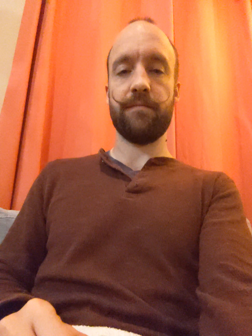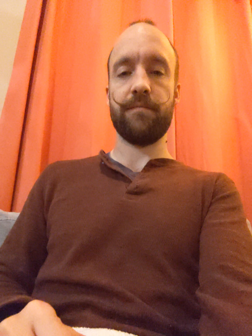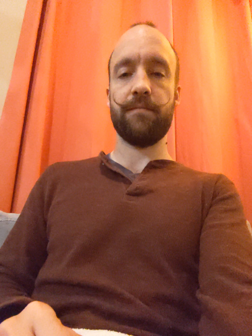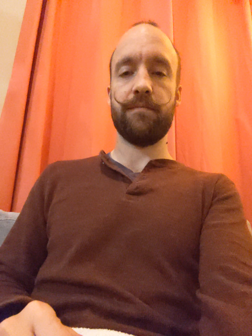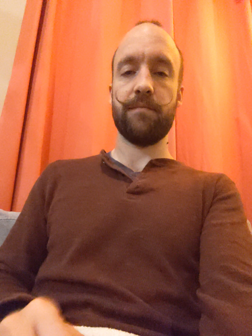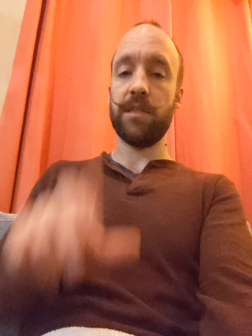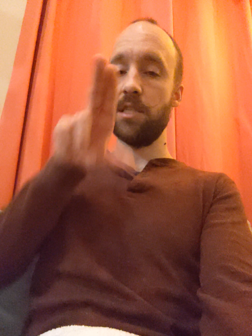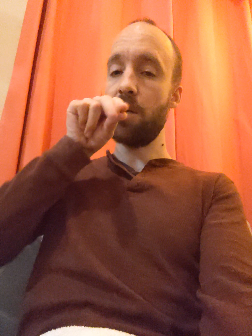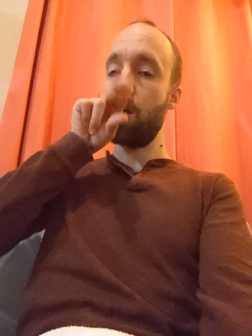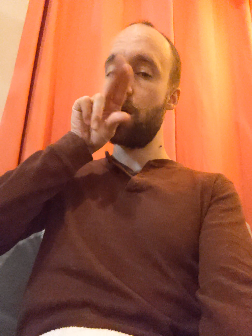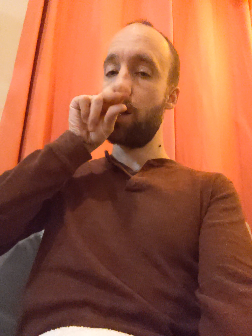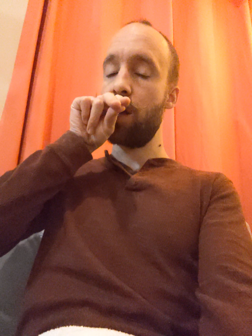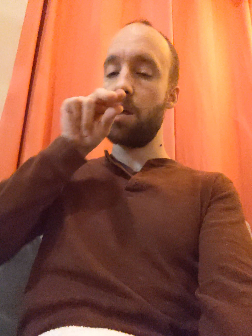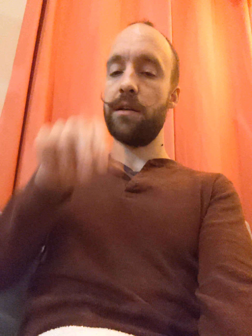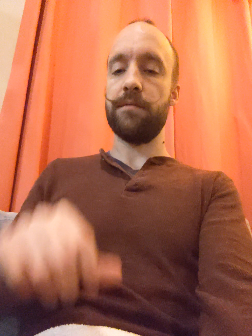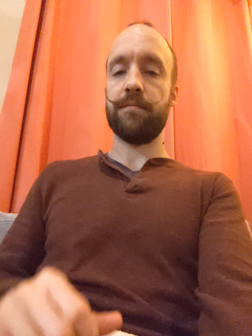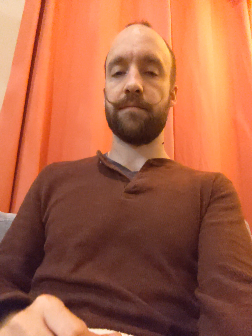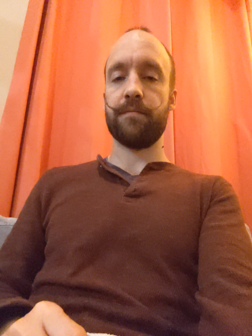duck